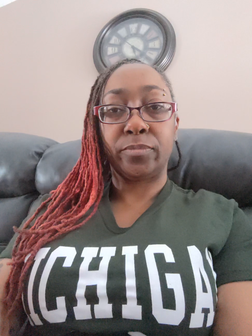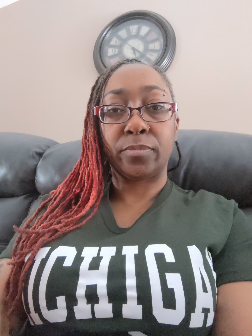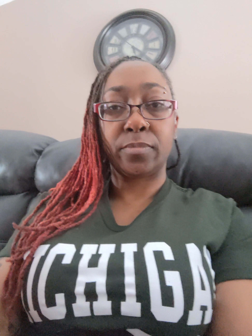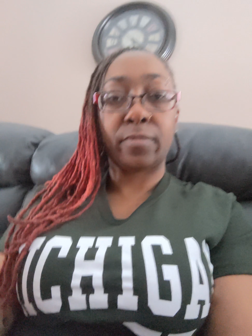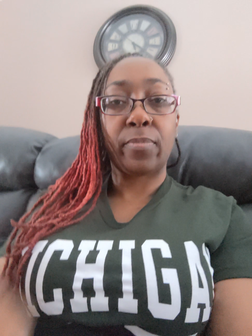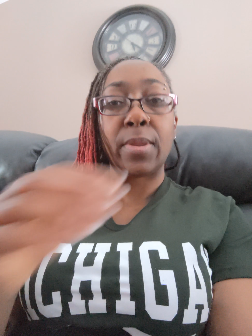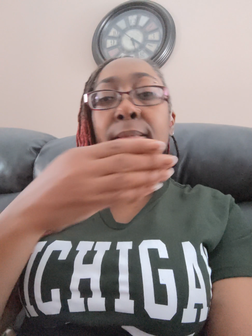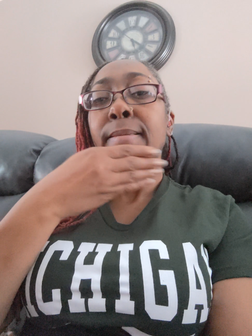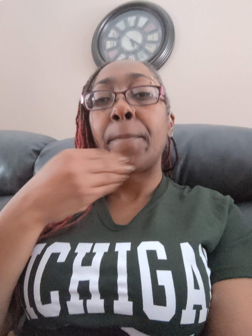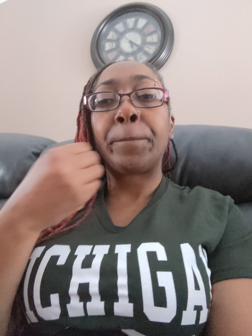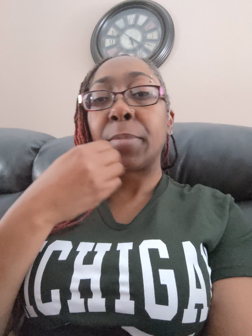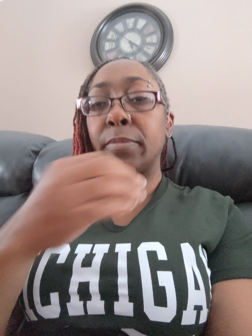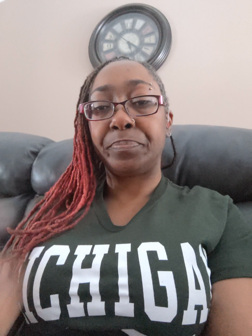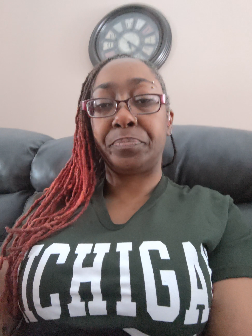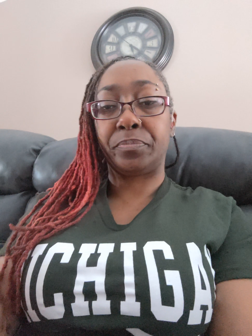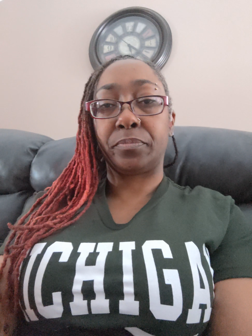napkin